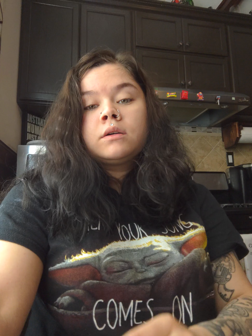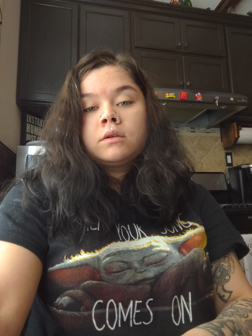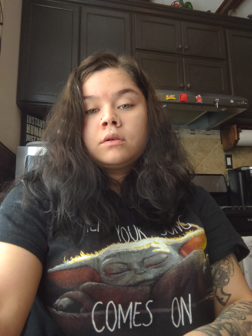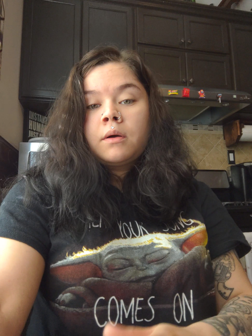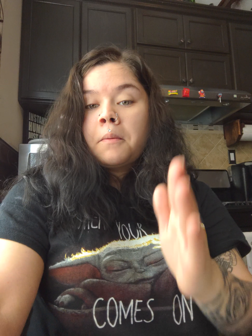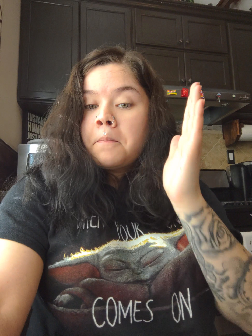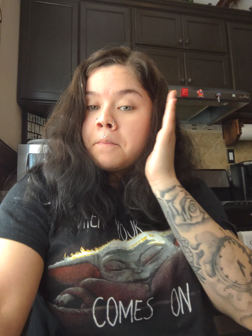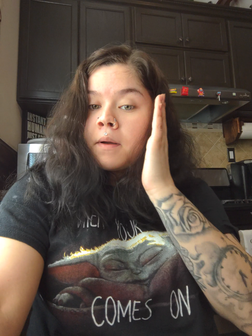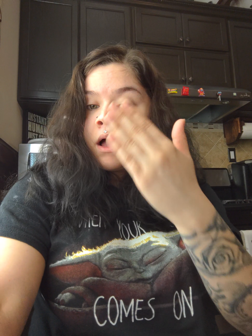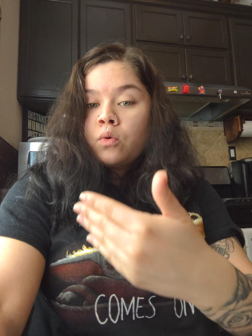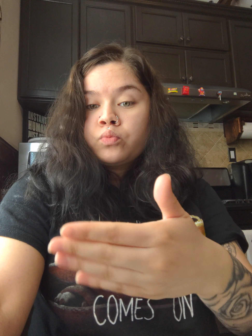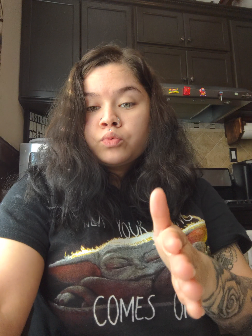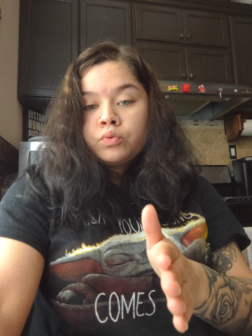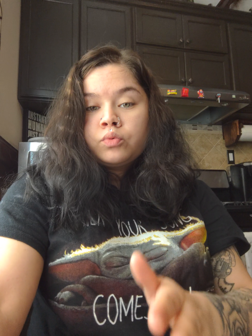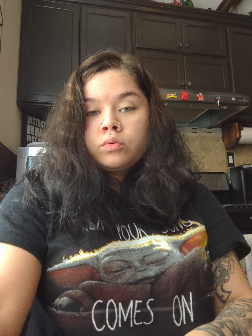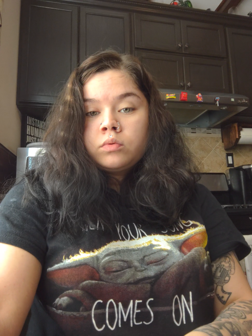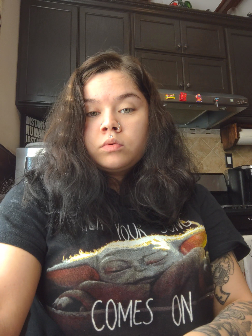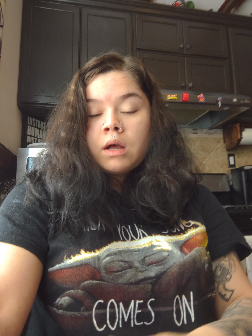bedroom